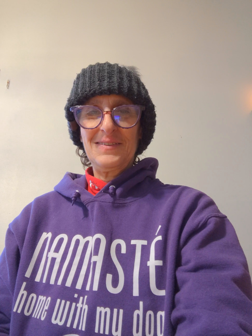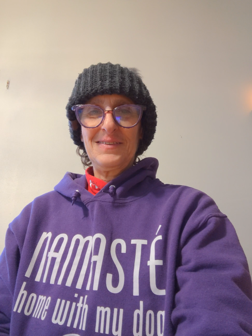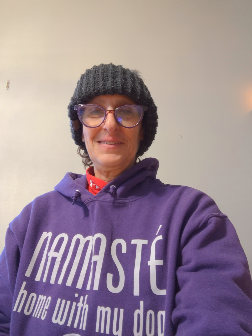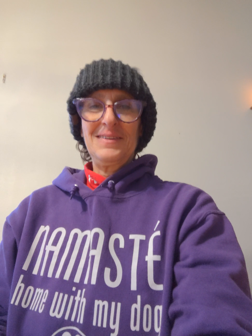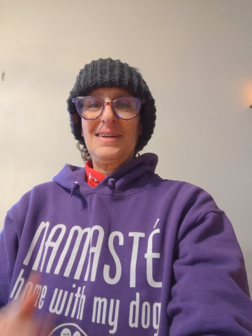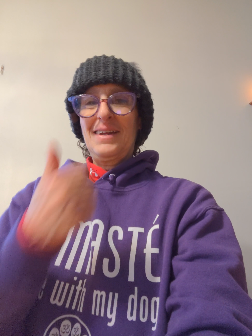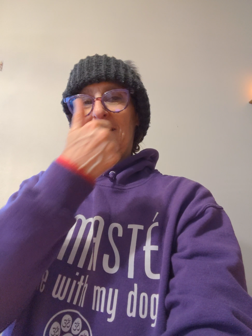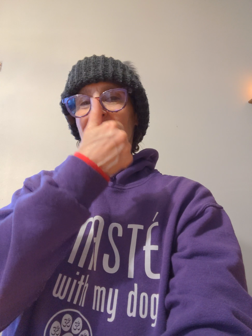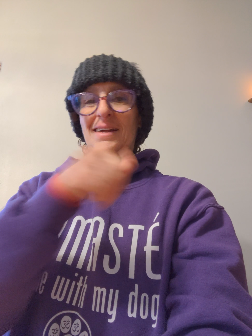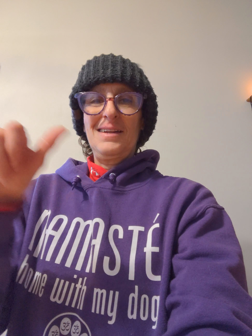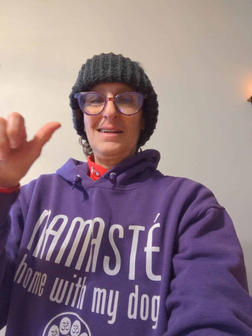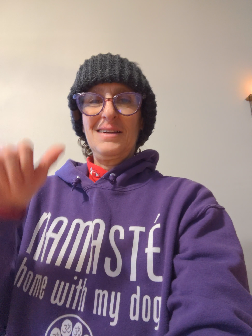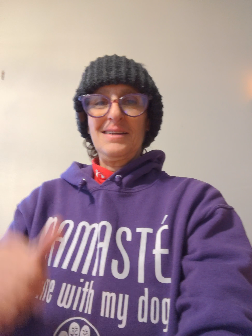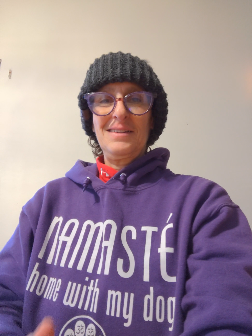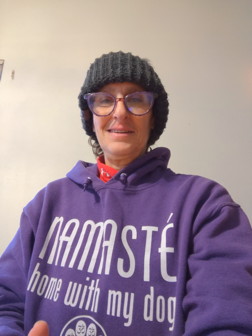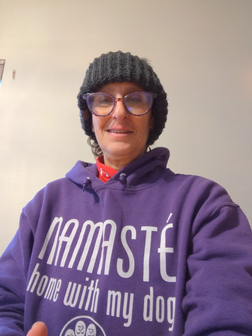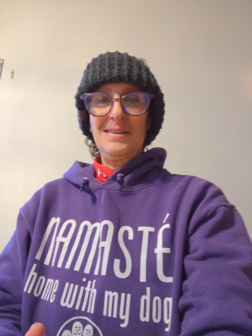any